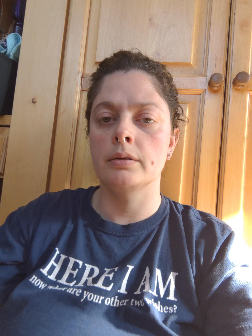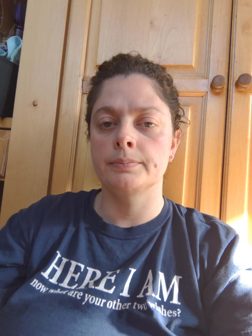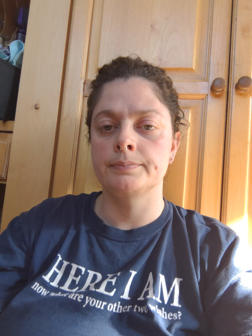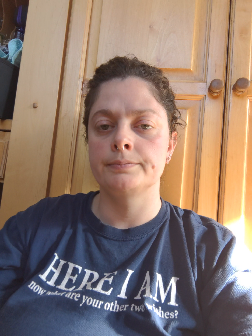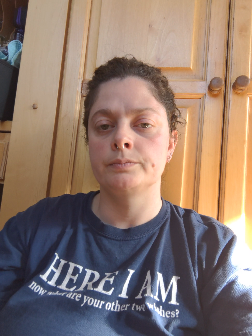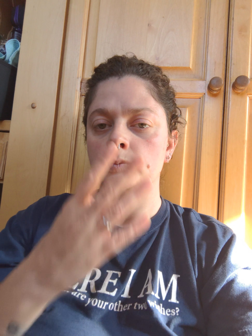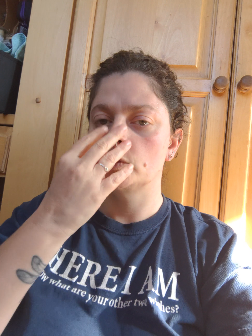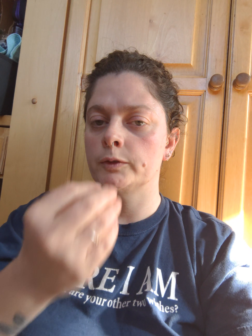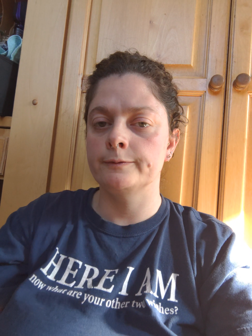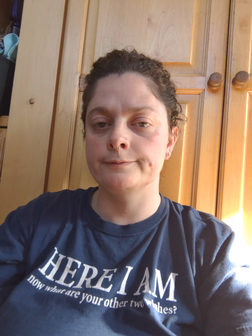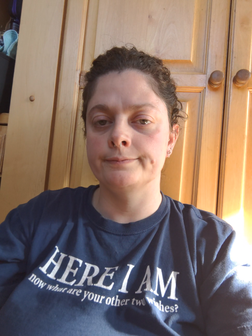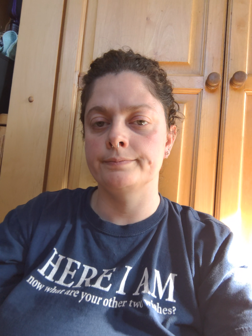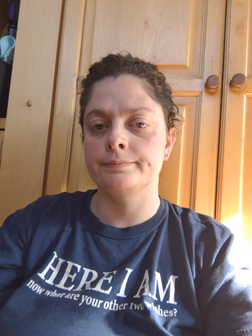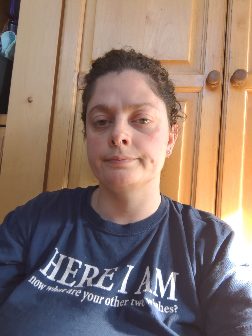wolf